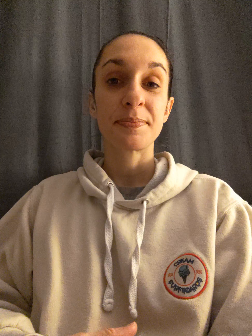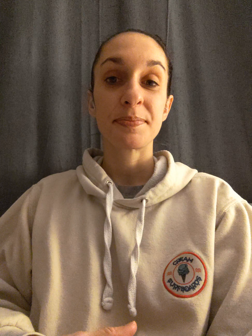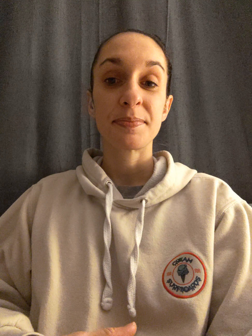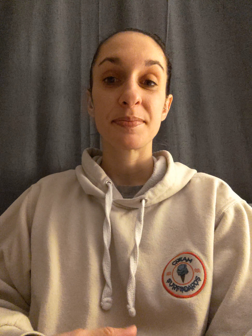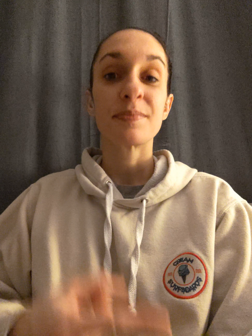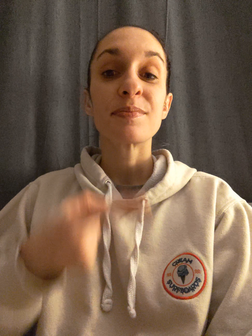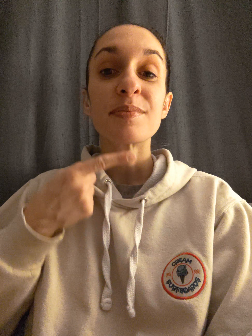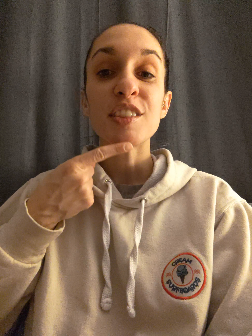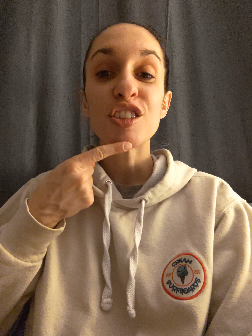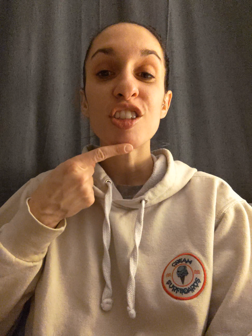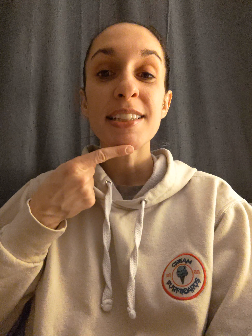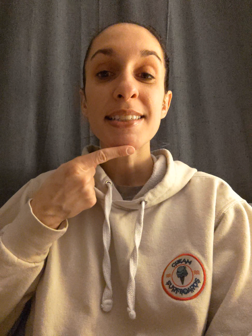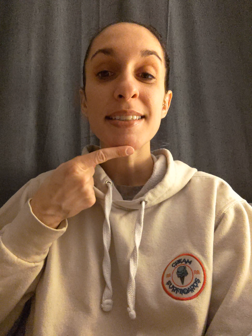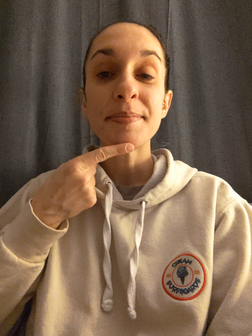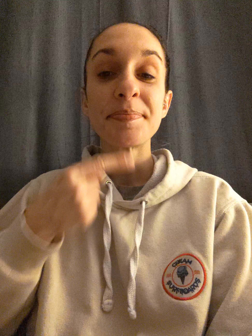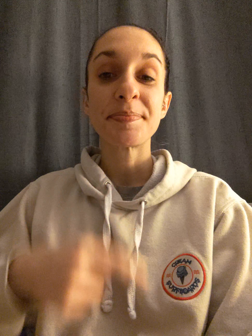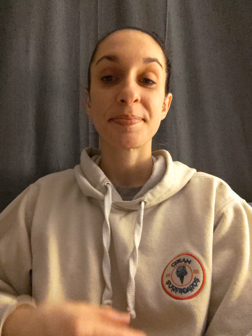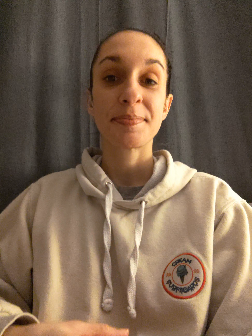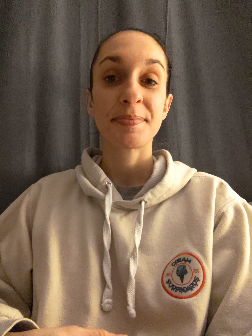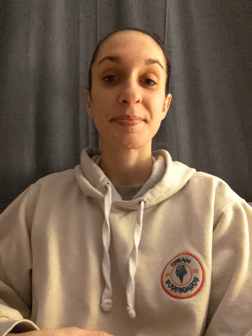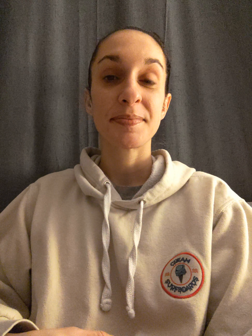chin